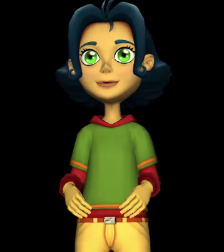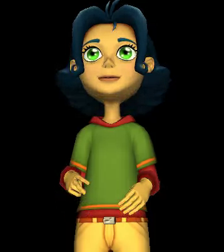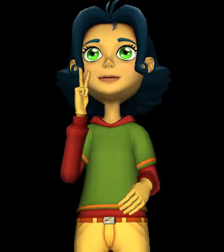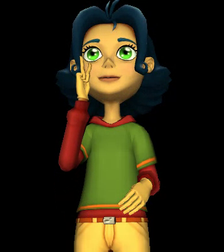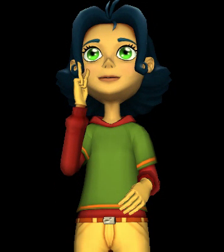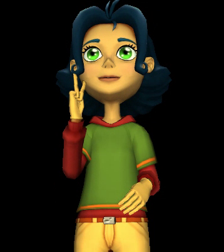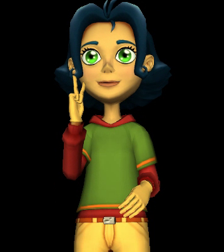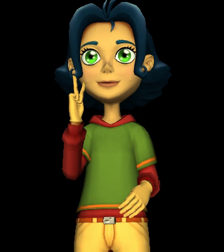يشاهد